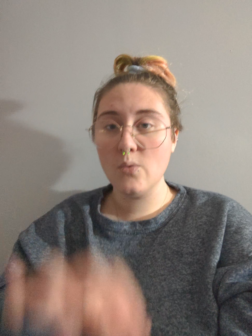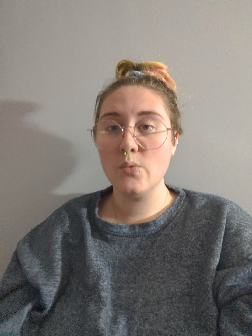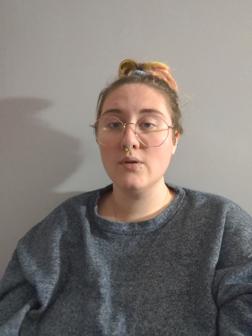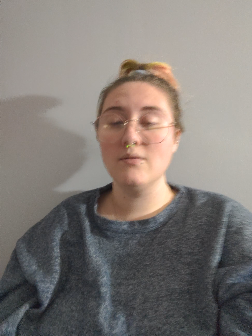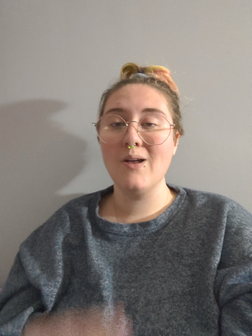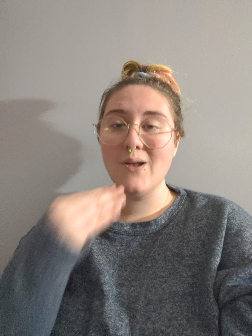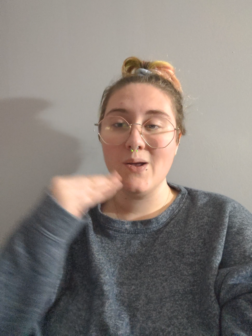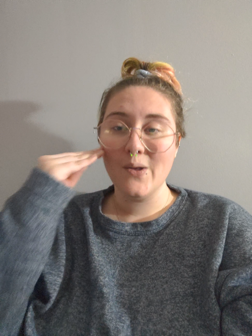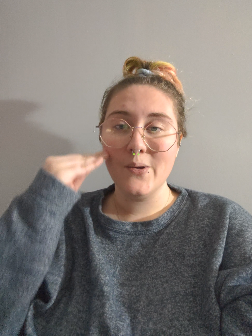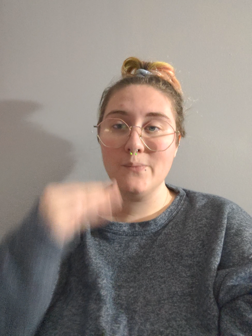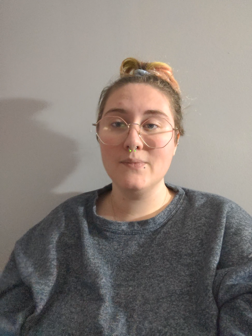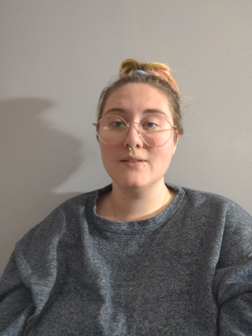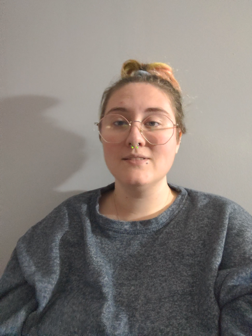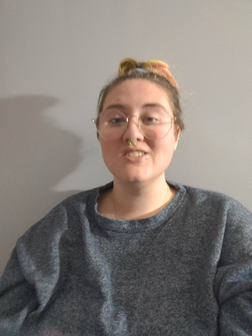home